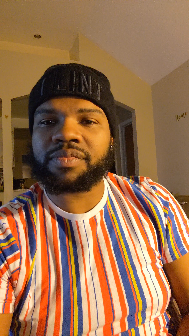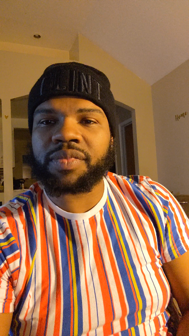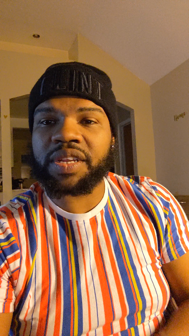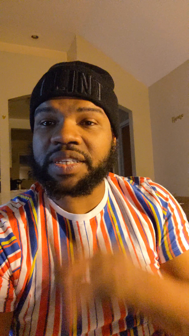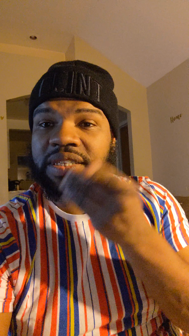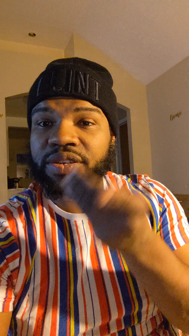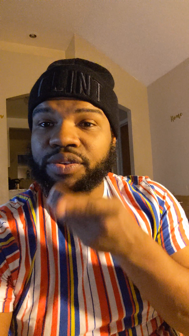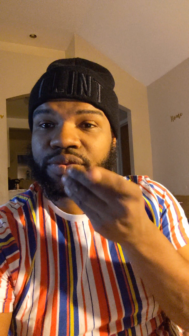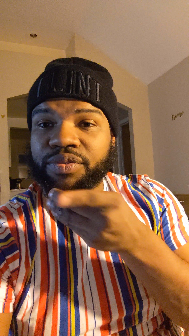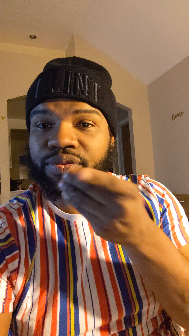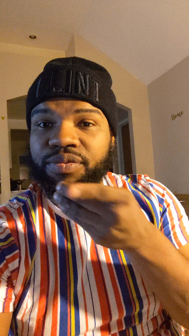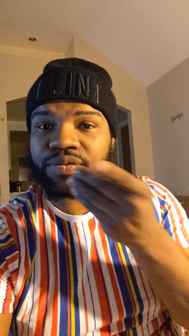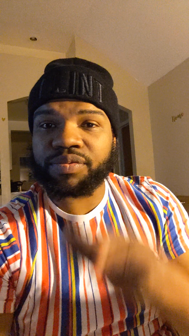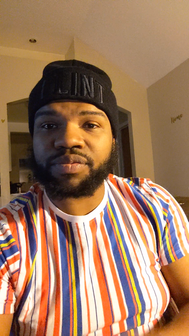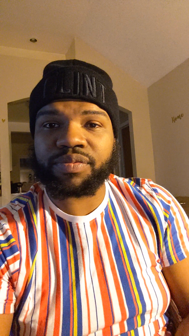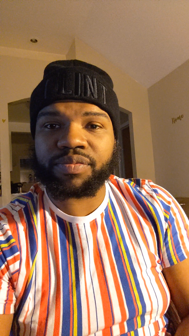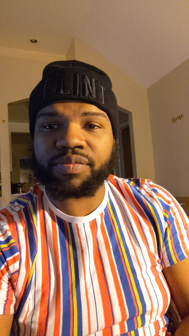dinner